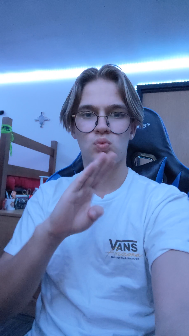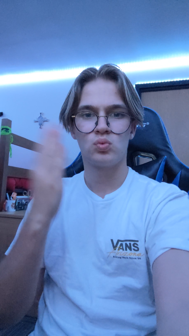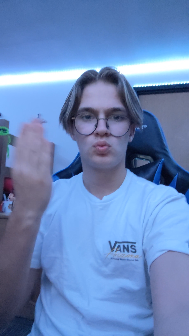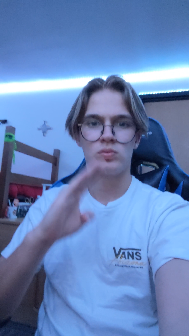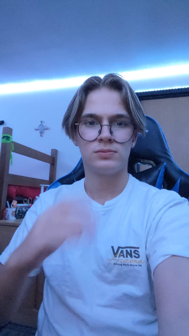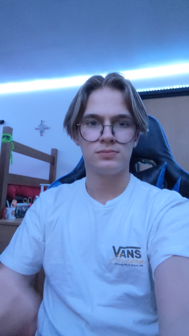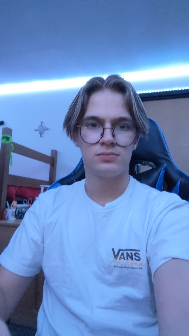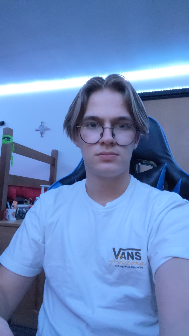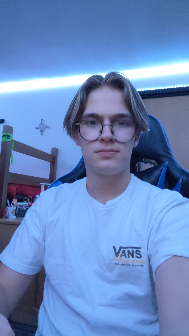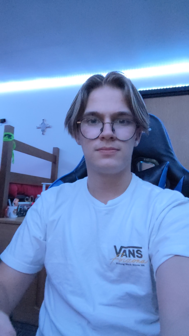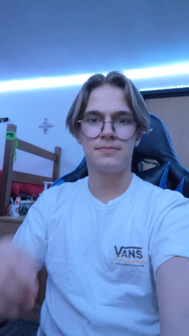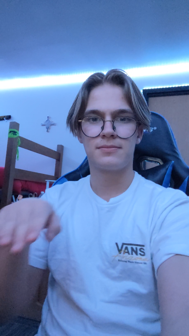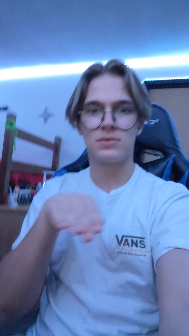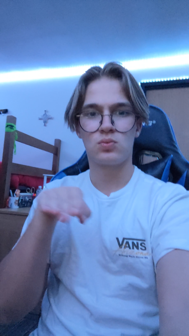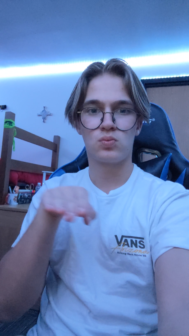boots